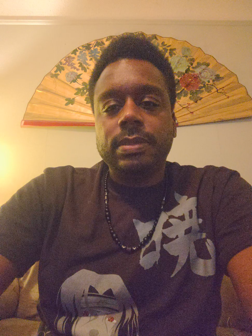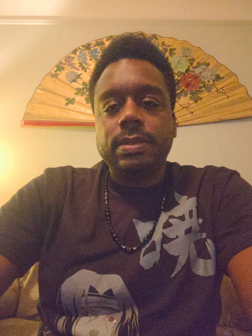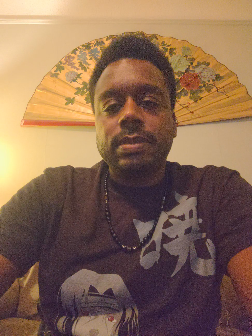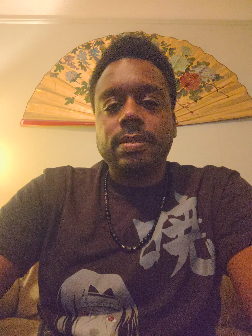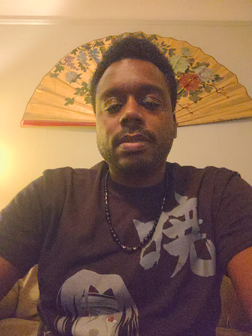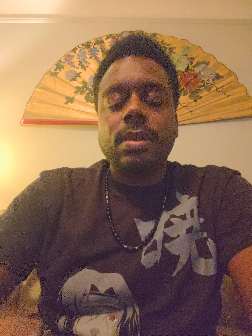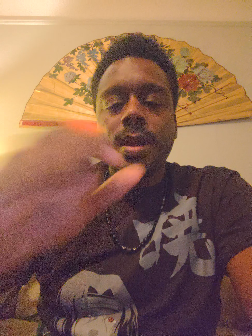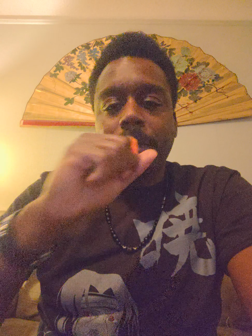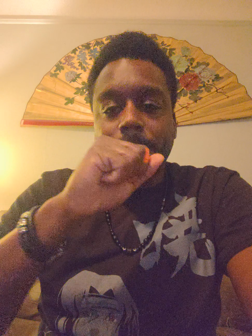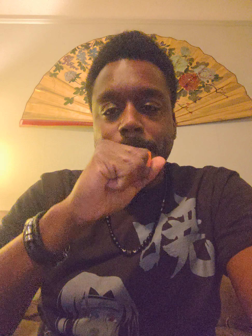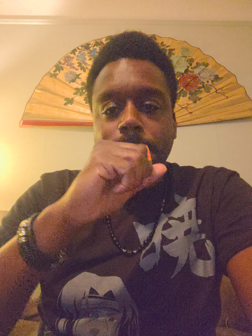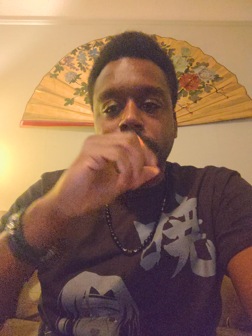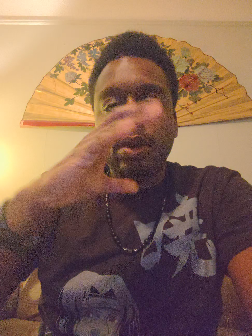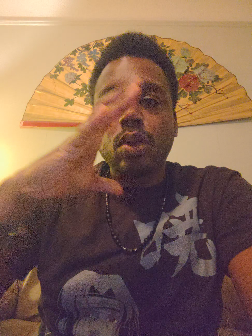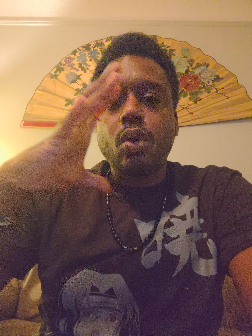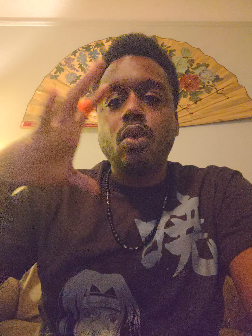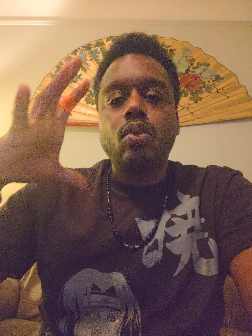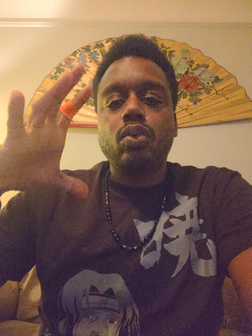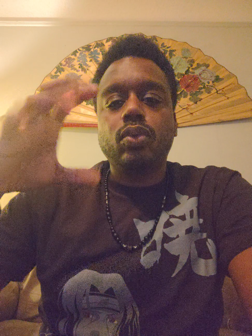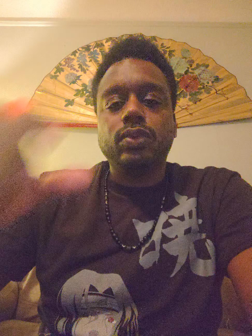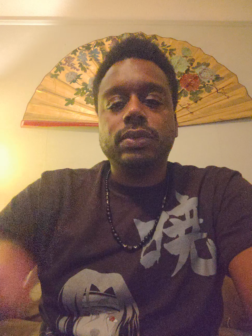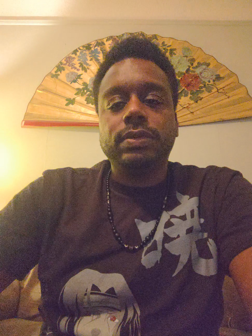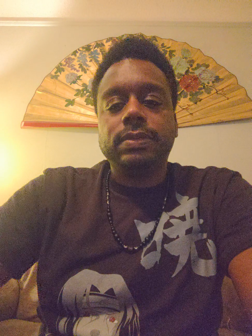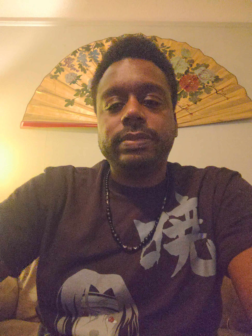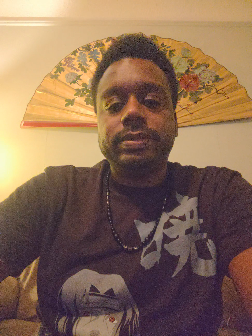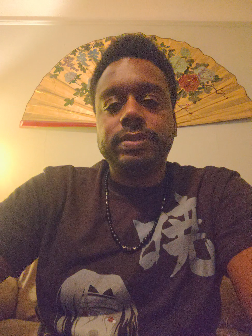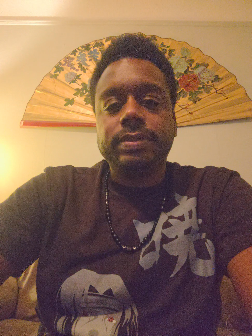balloon